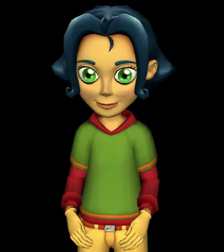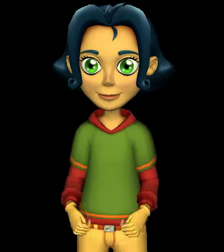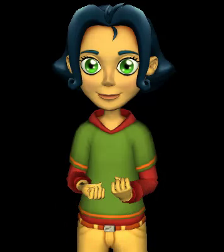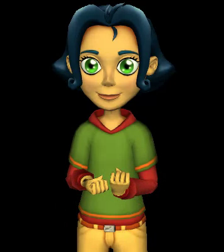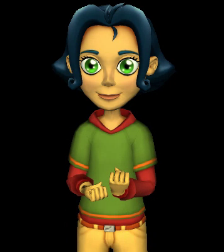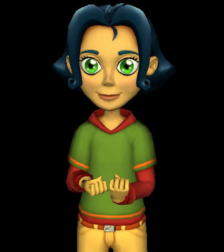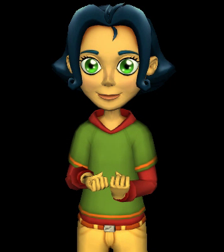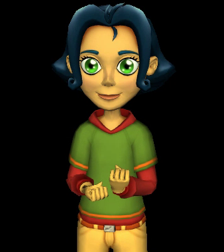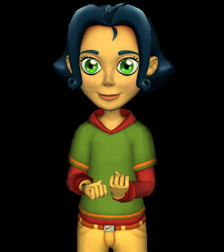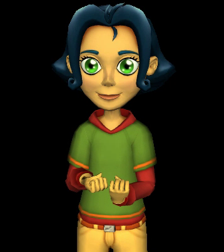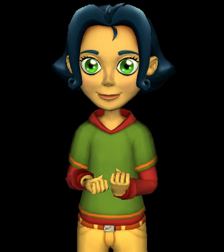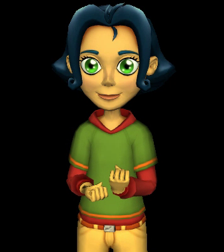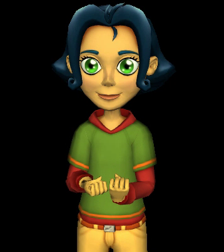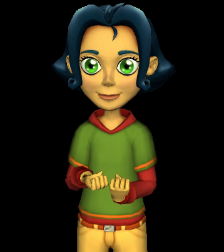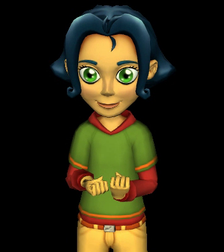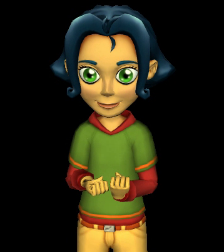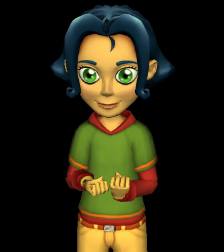يعاني